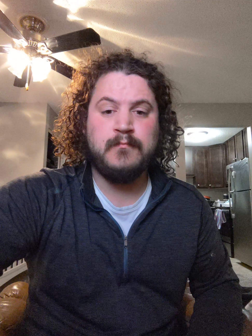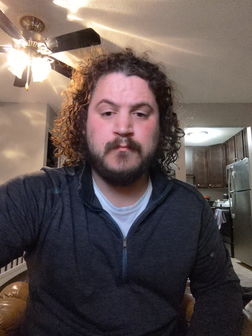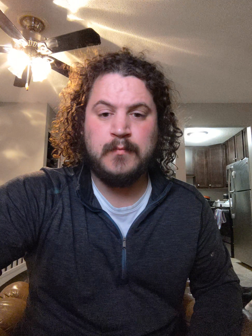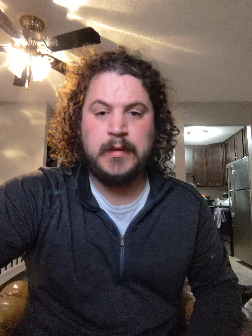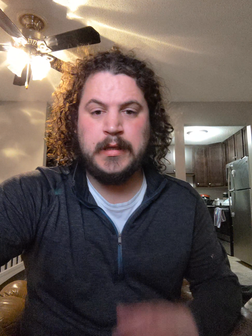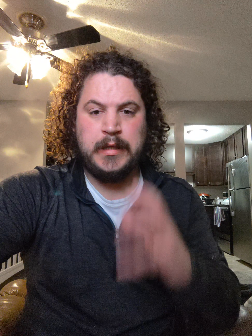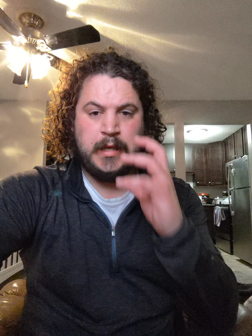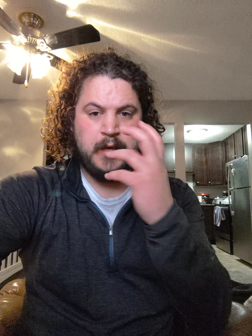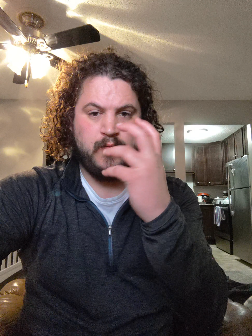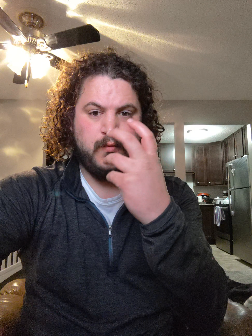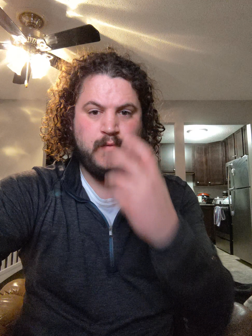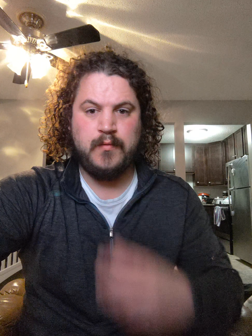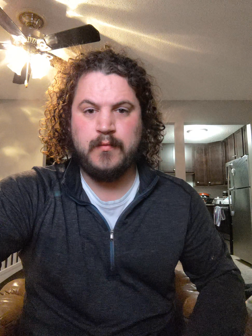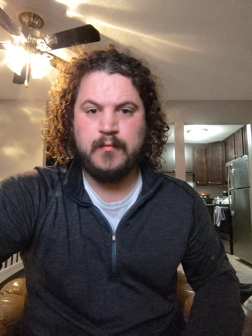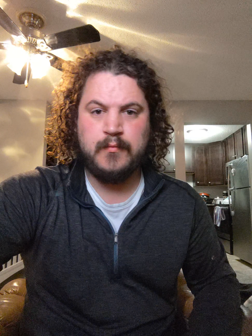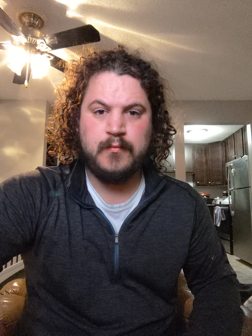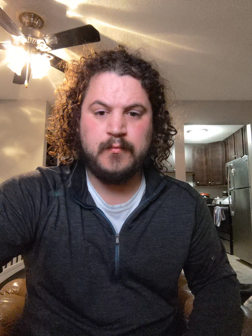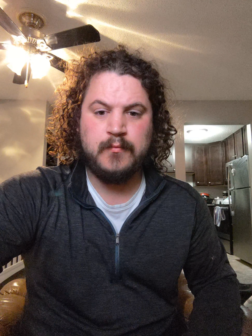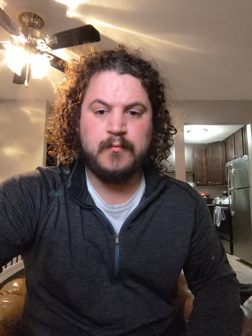clown